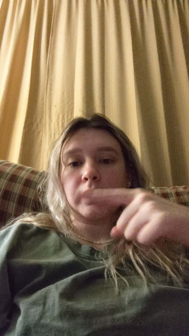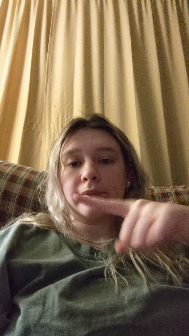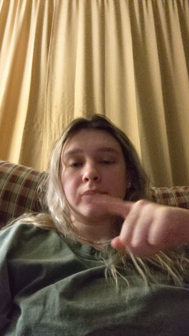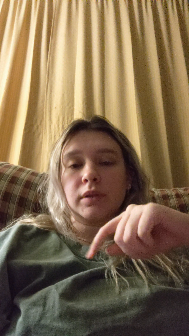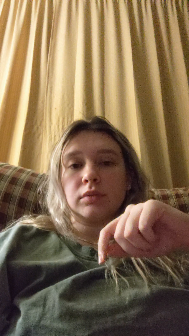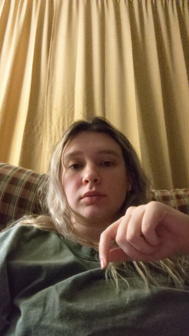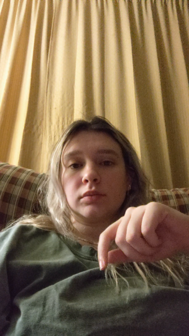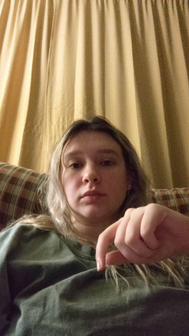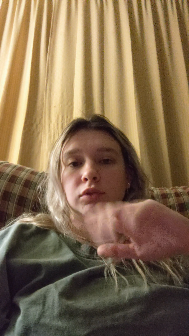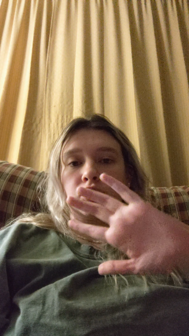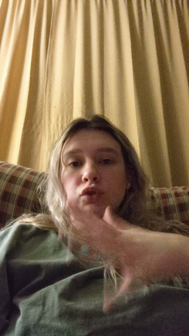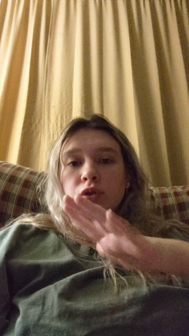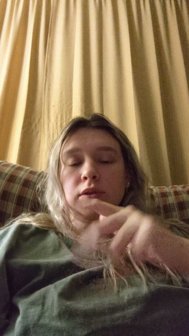cheese